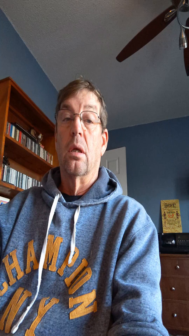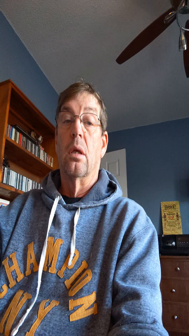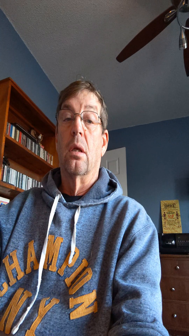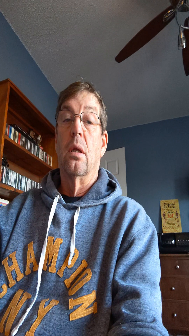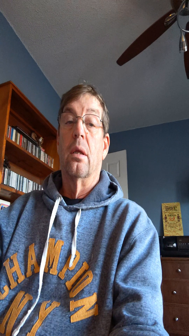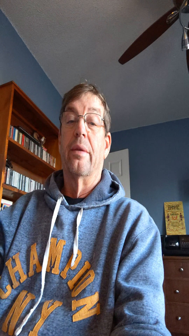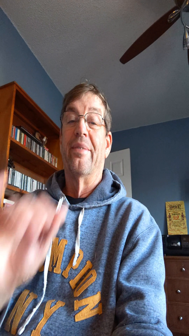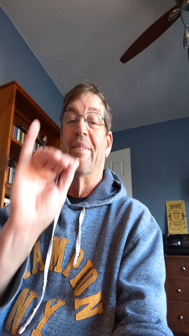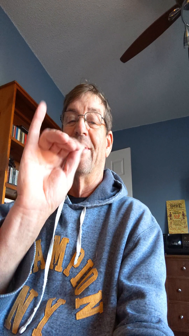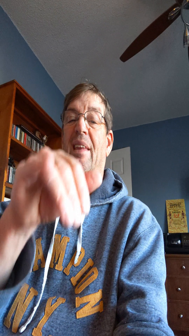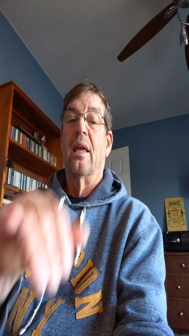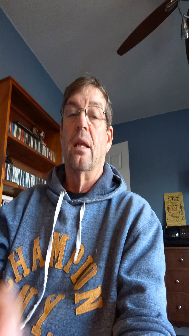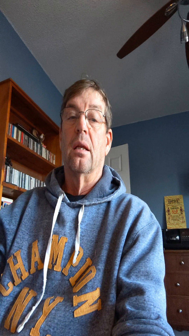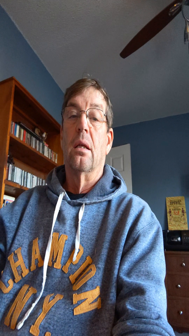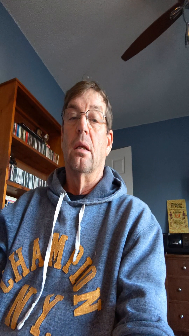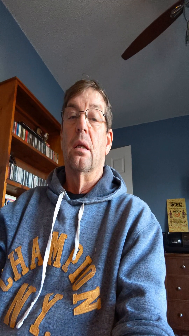that